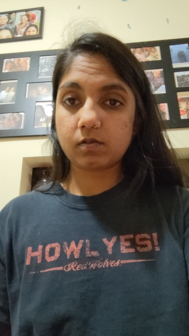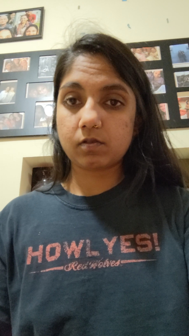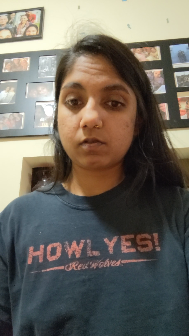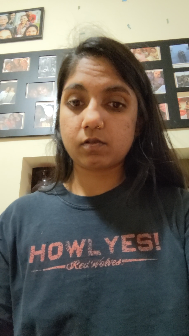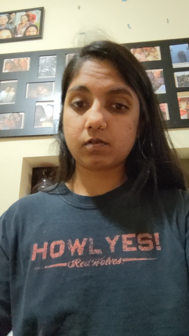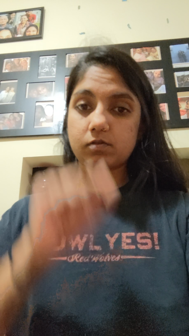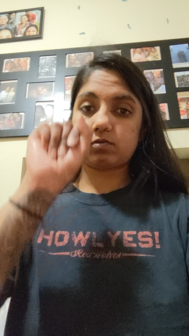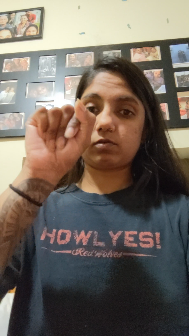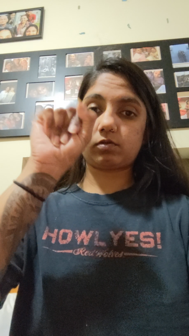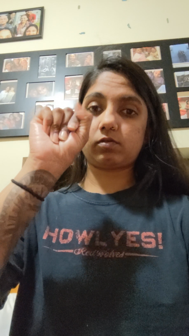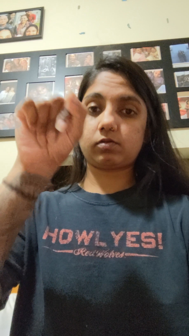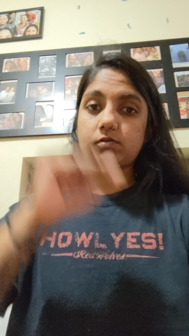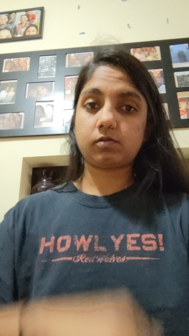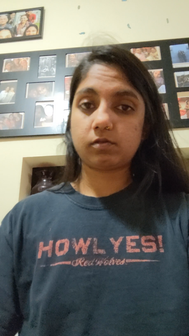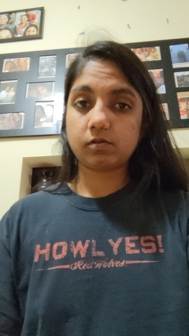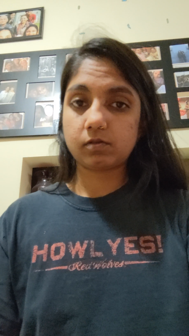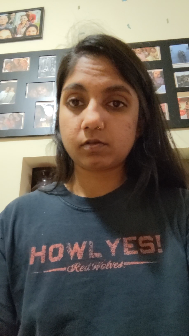knock